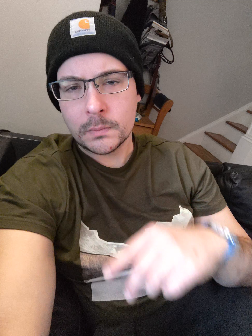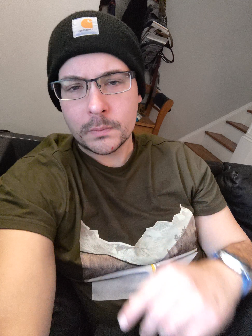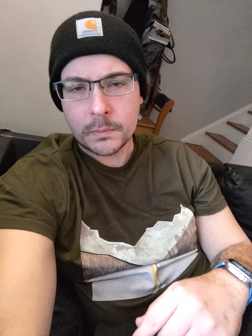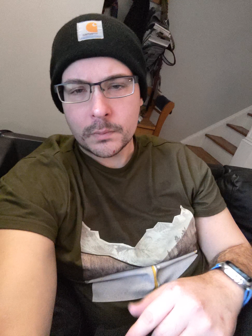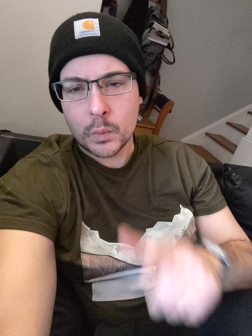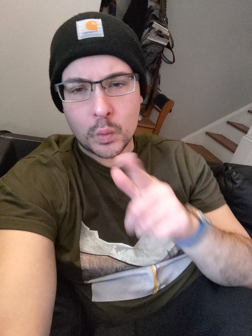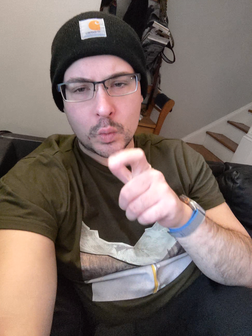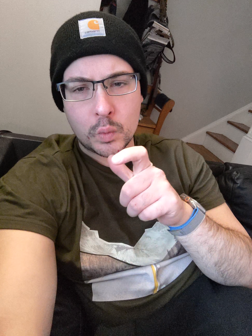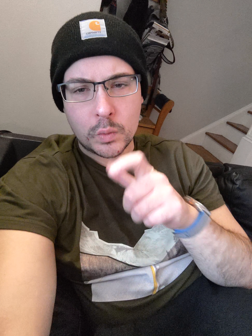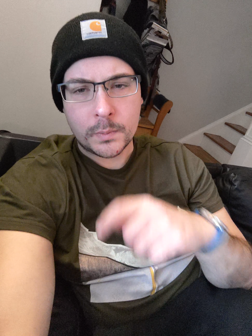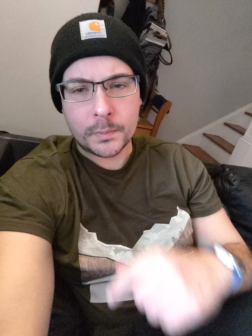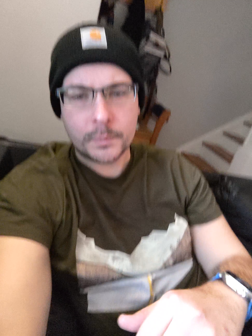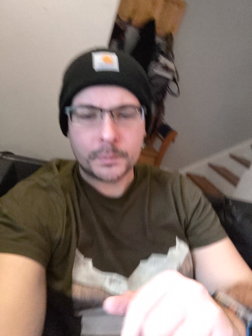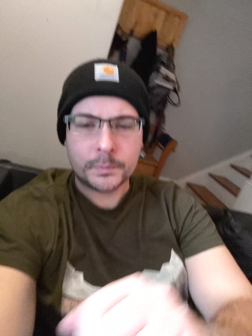who